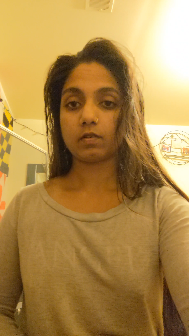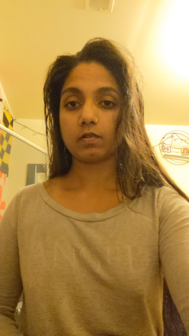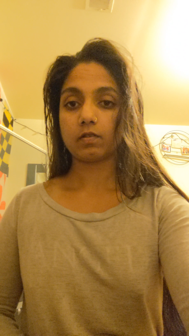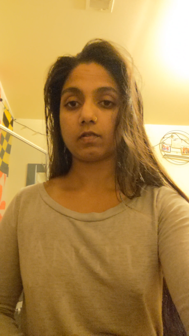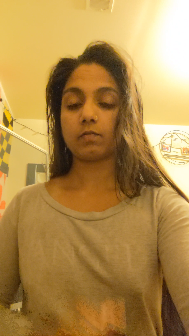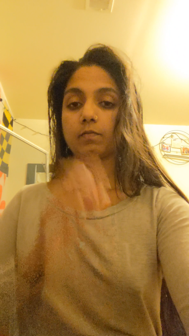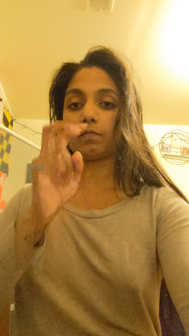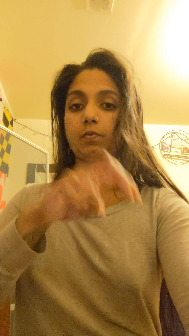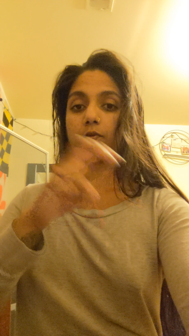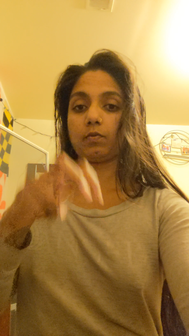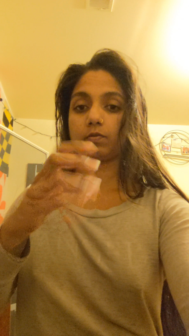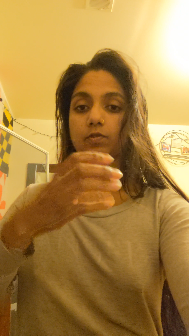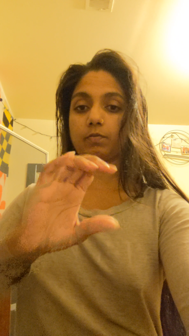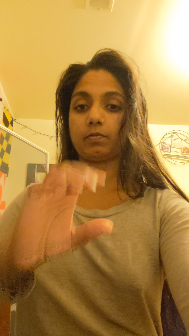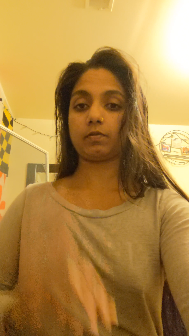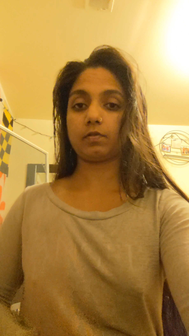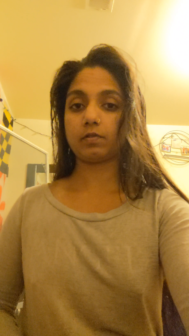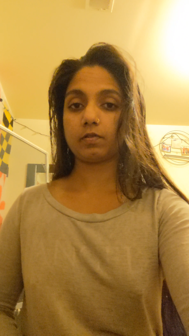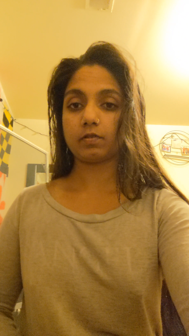potato chip